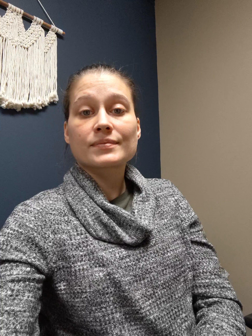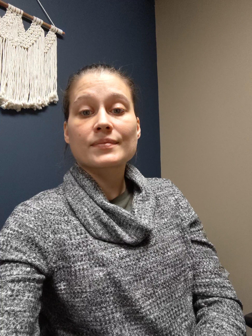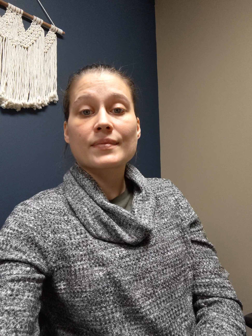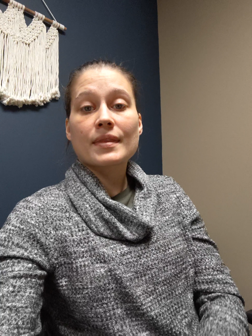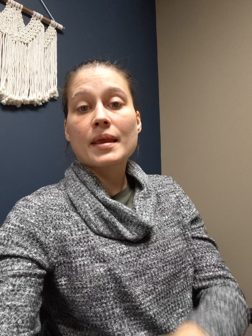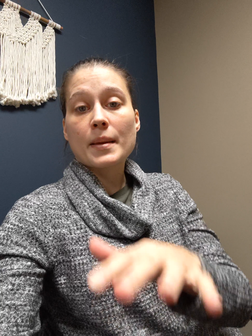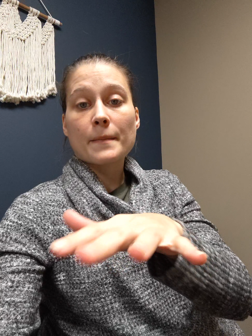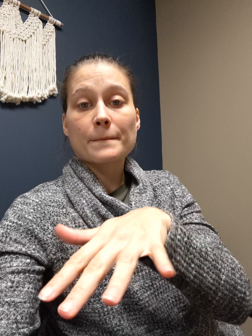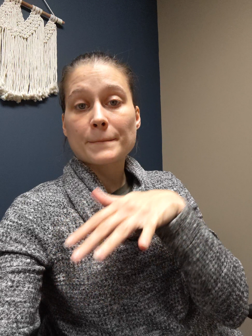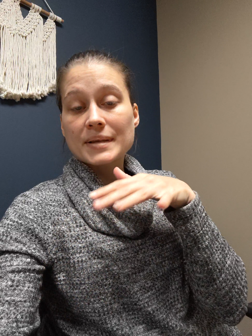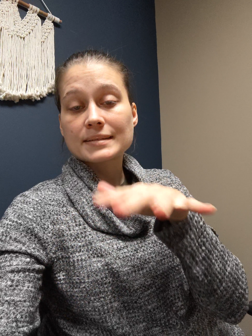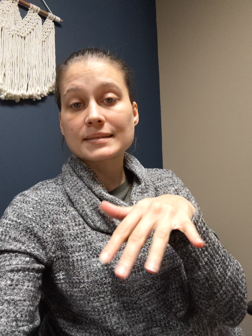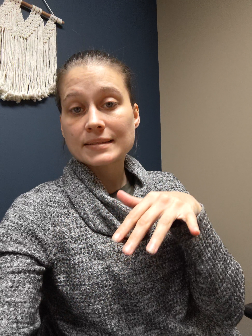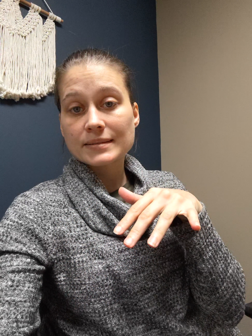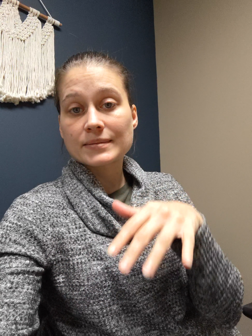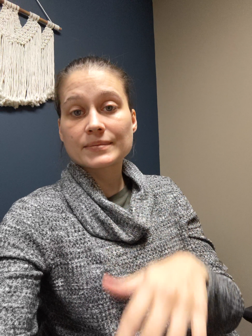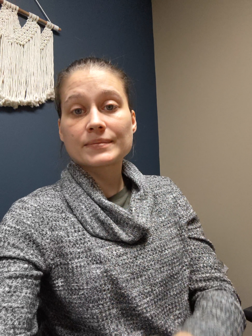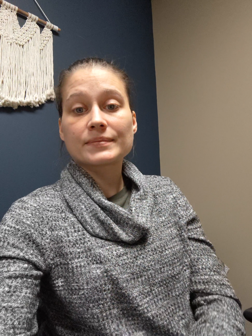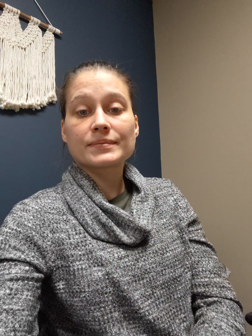mitten